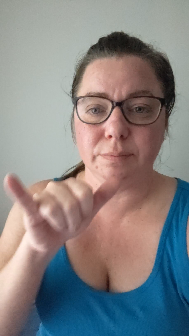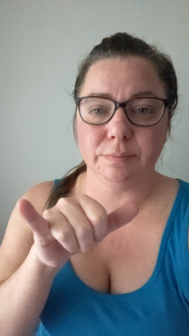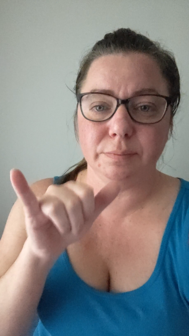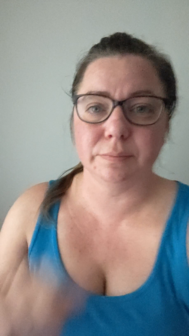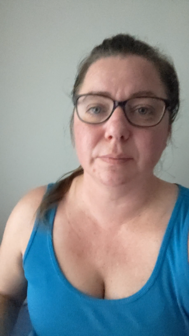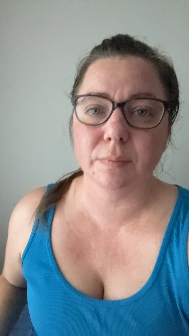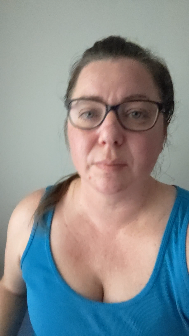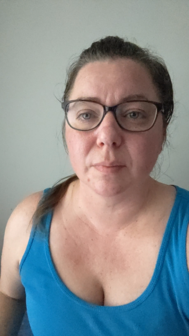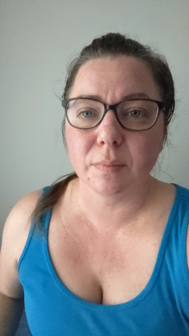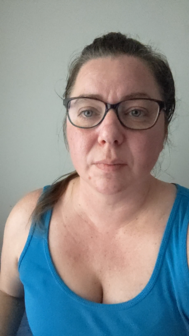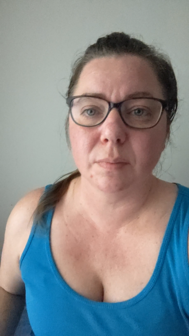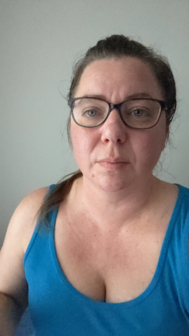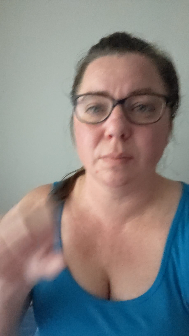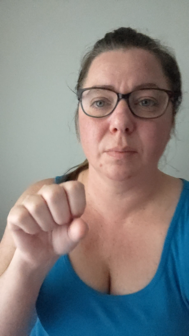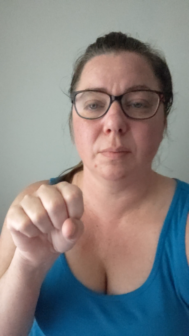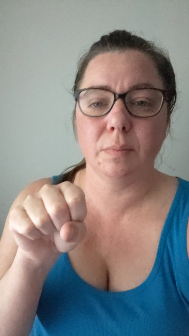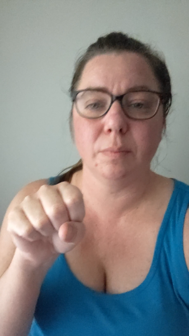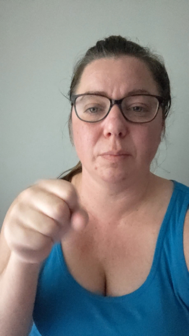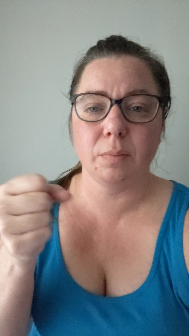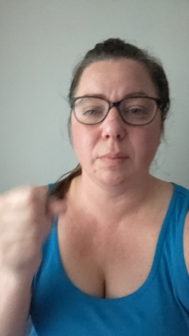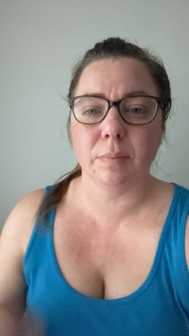broken